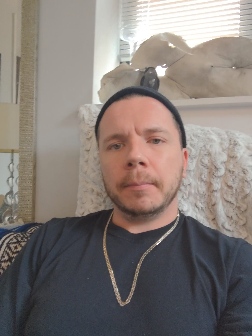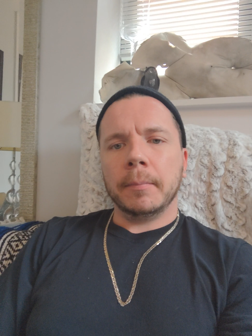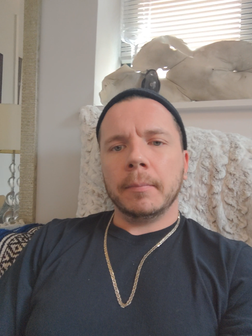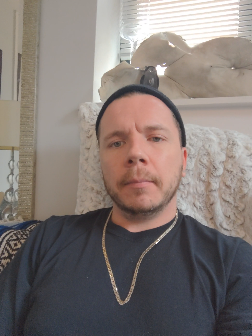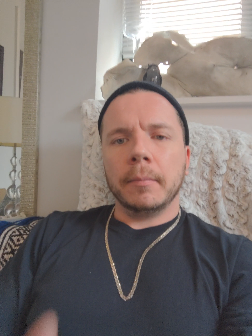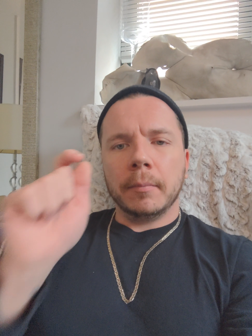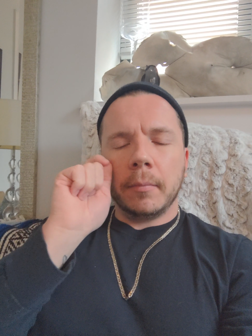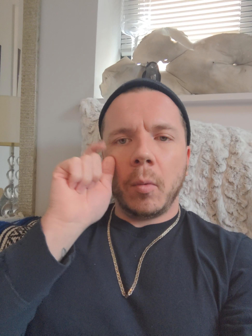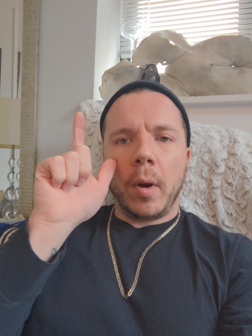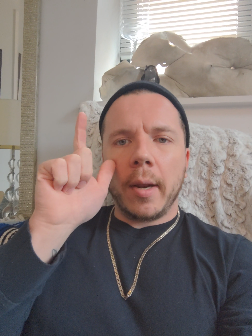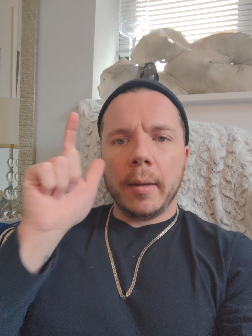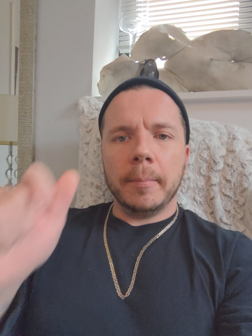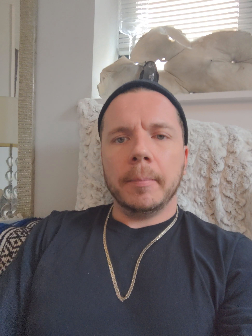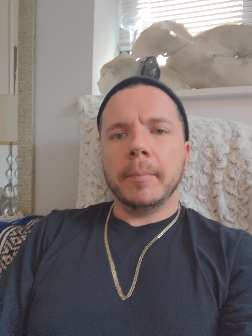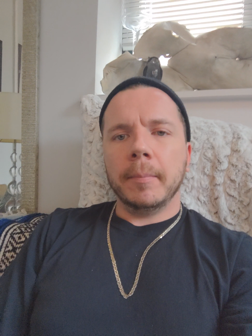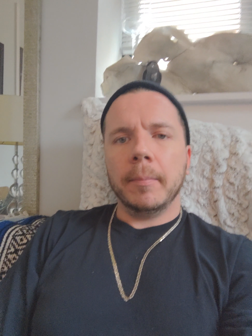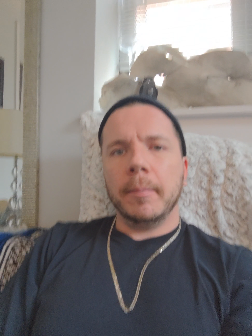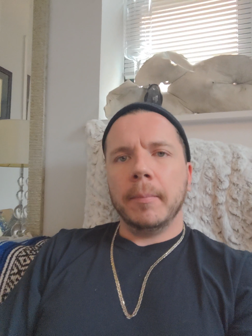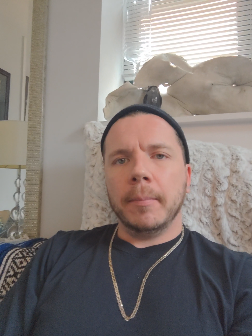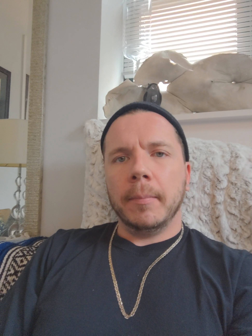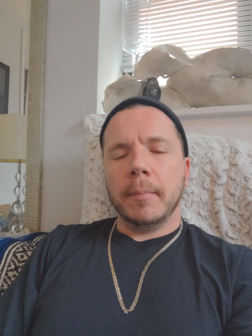awake